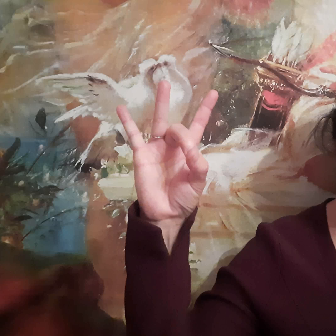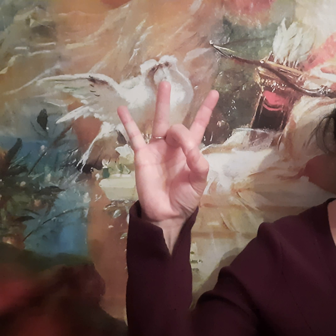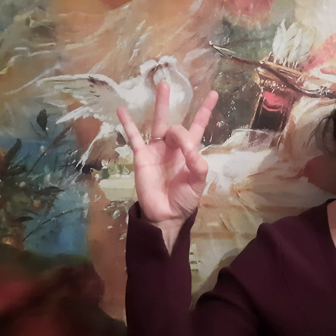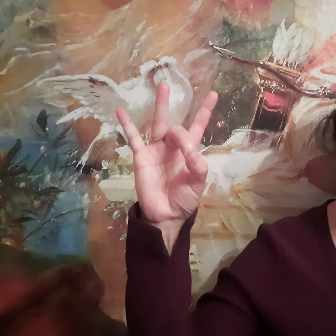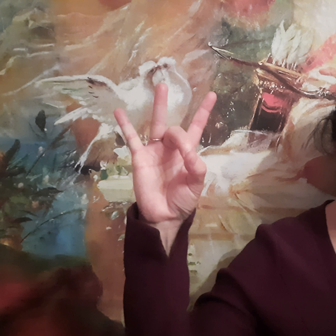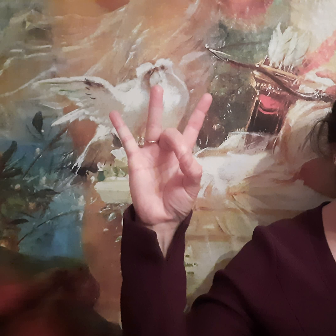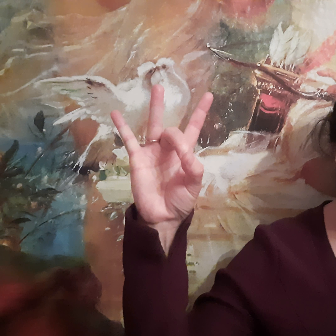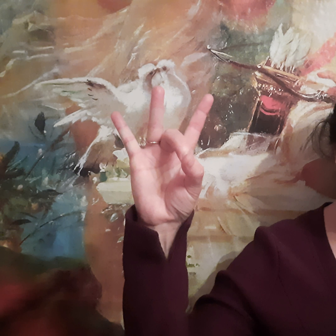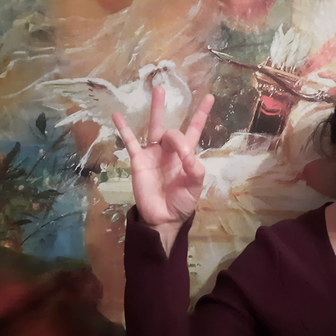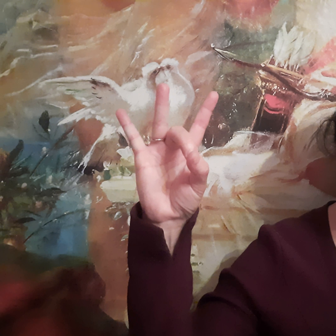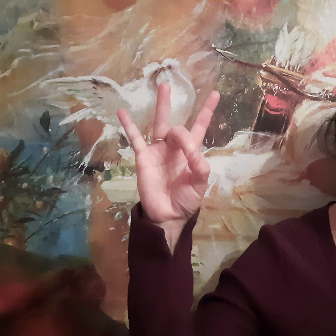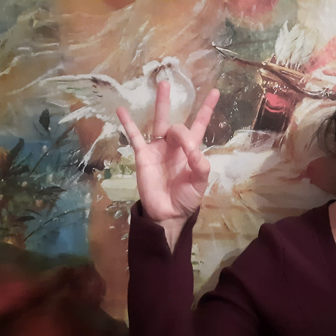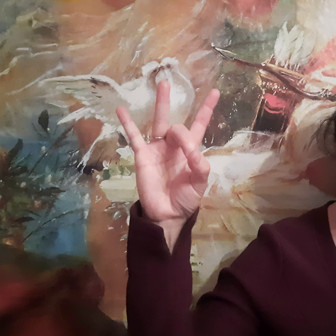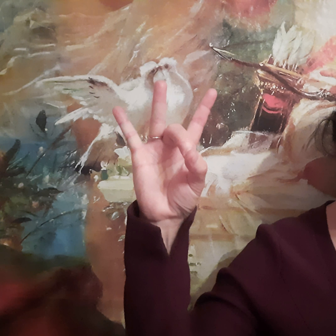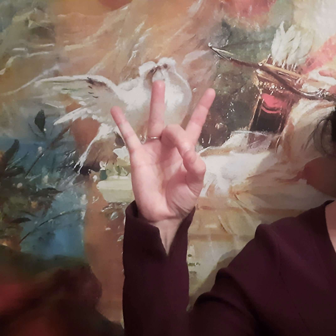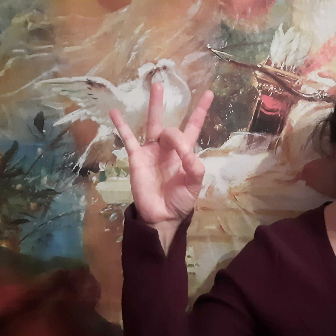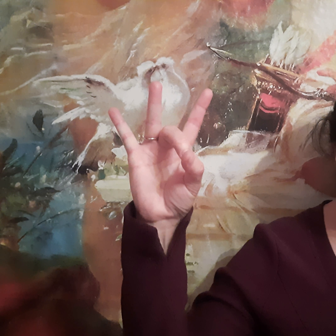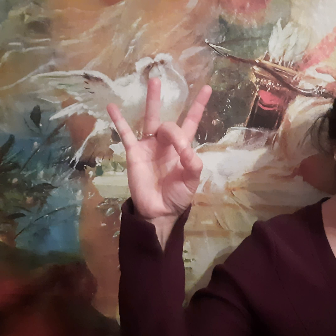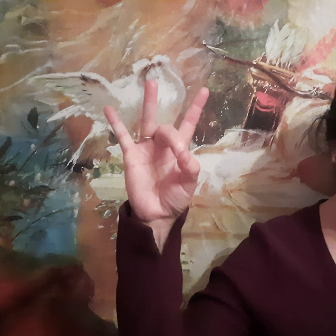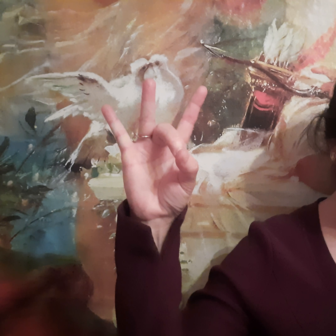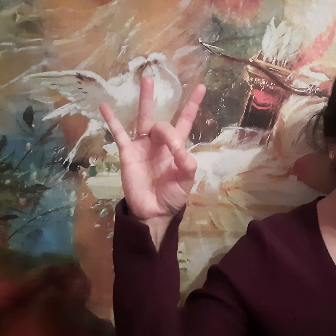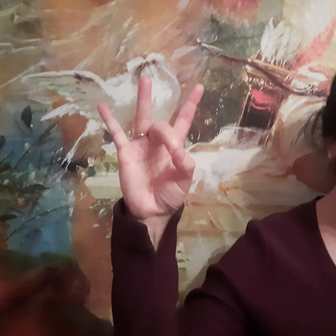Р